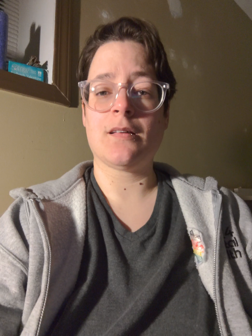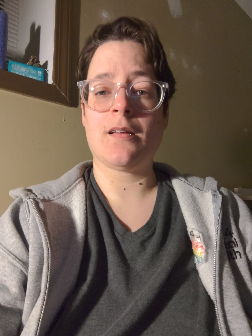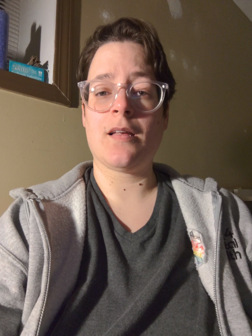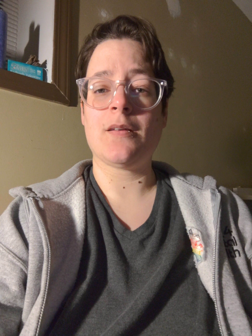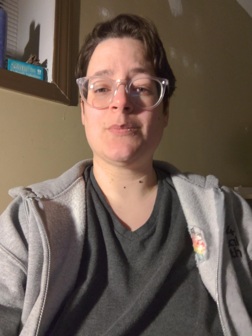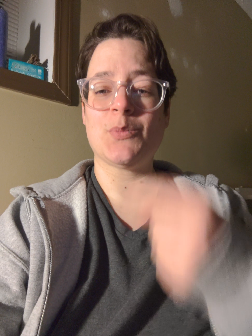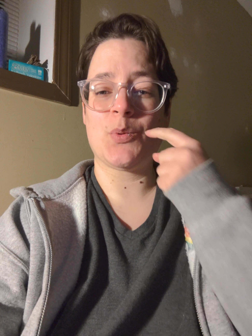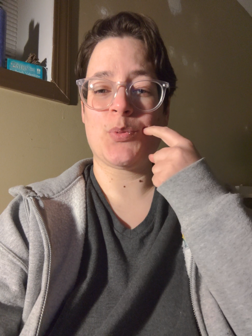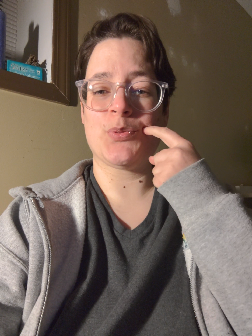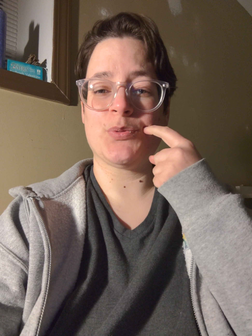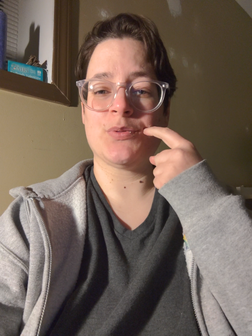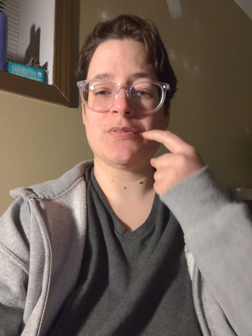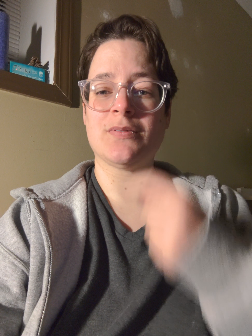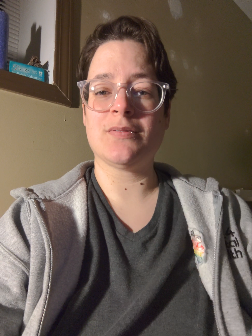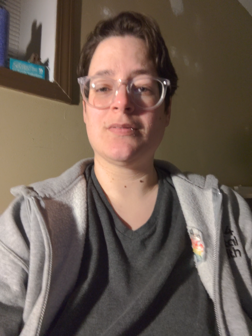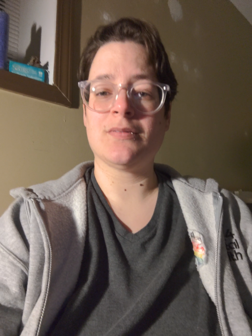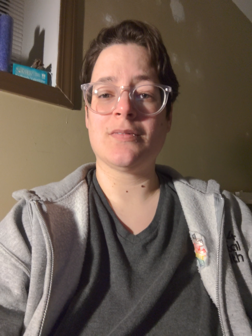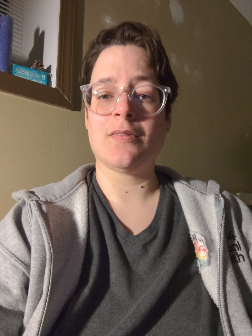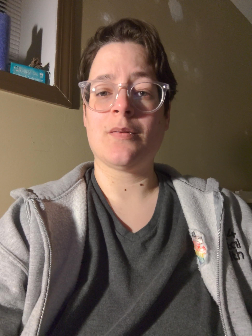tooth